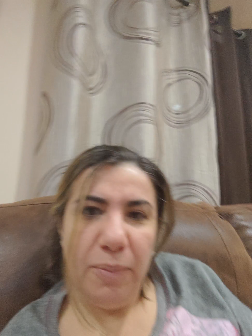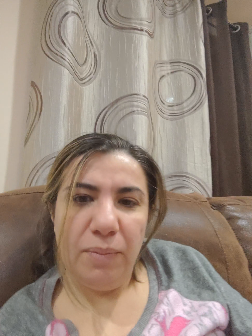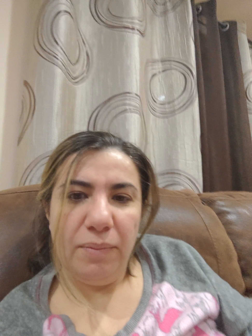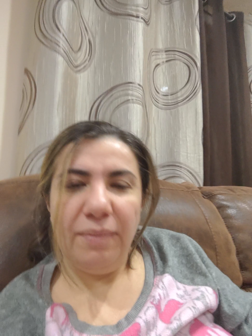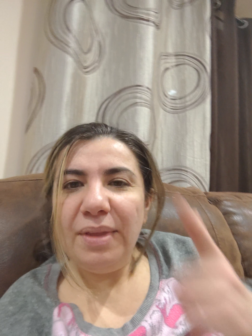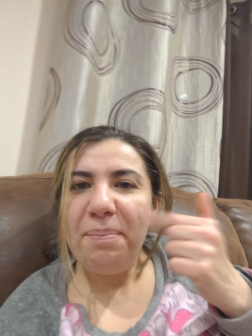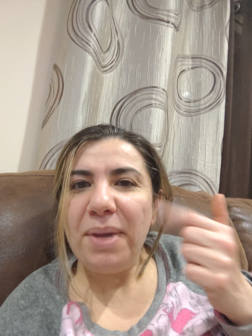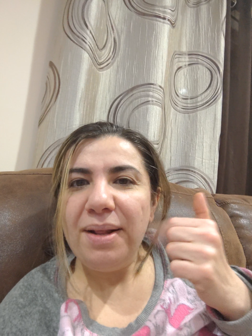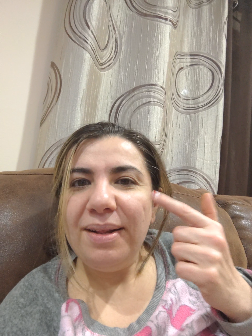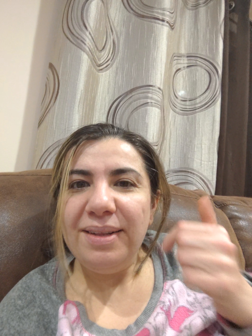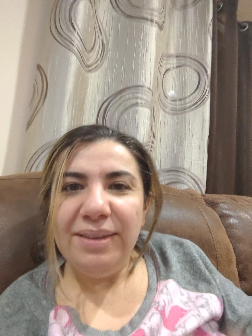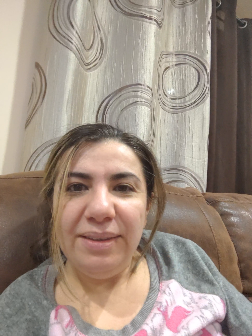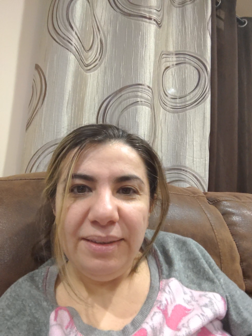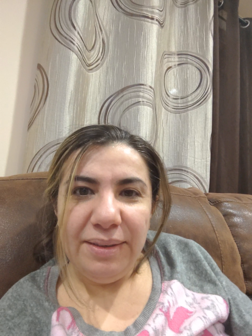cry